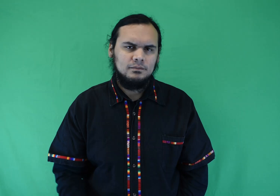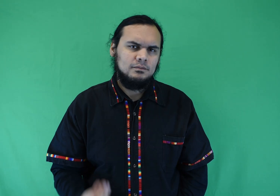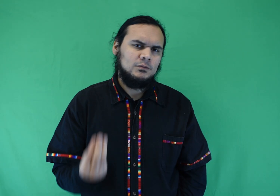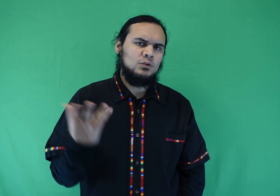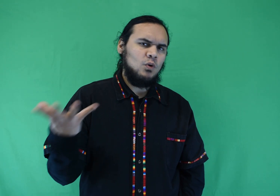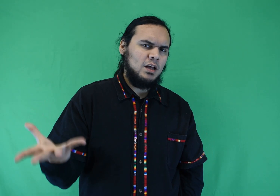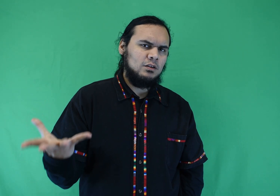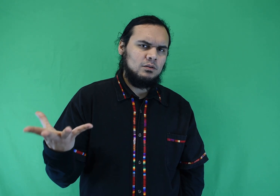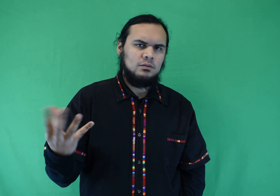cuánto